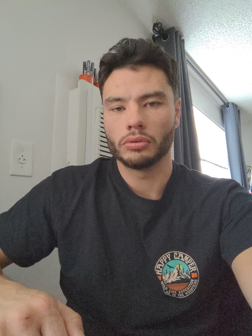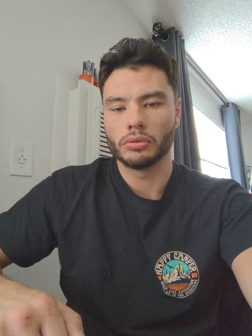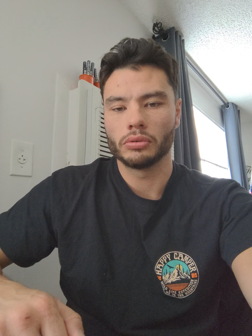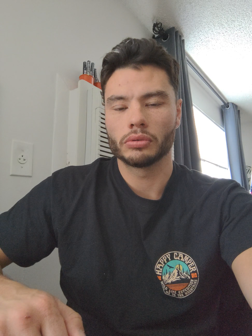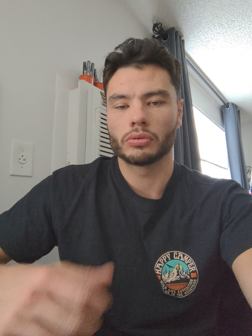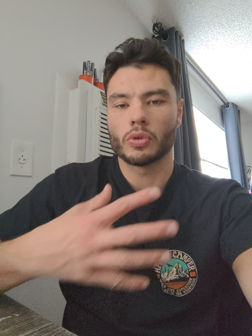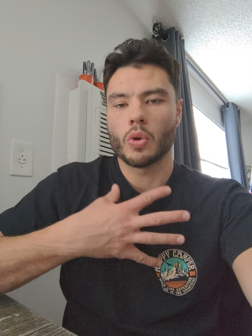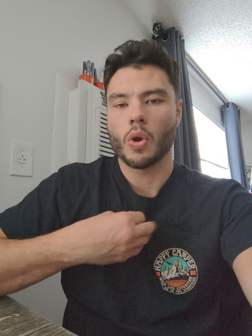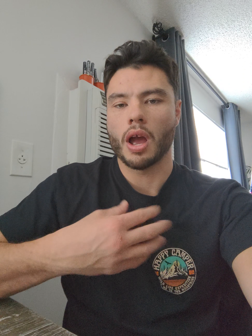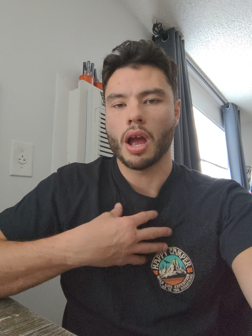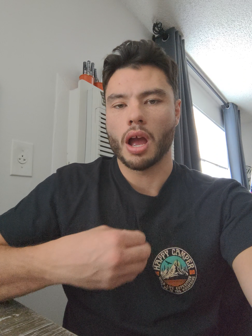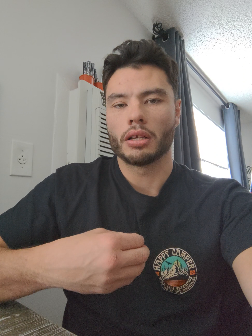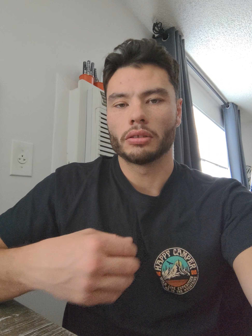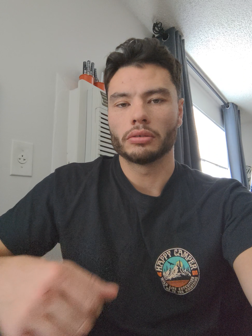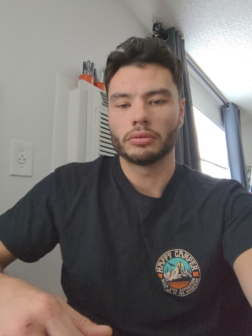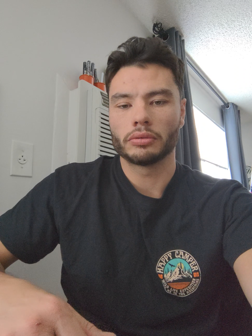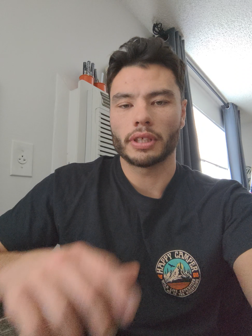white